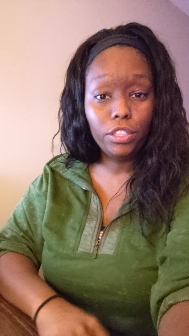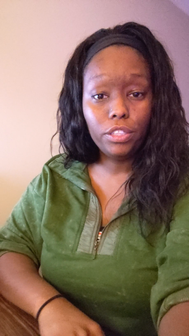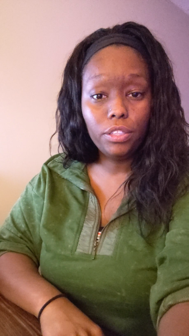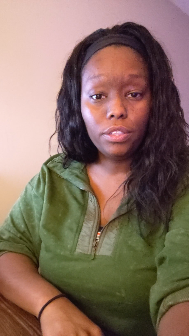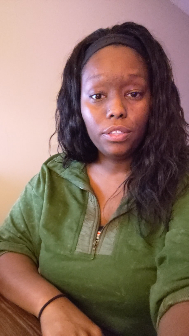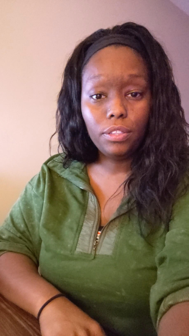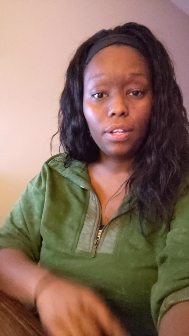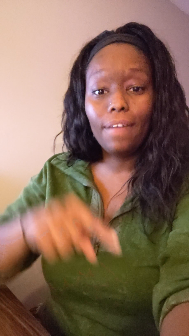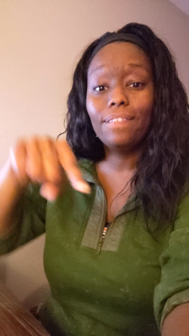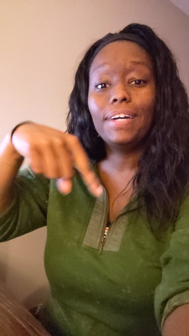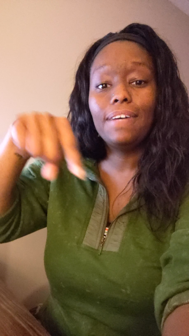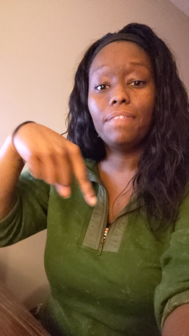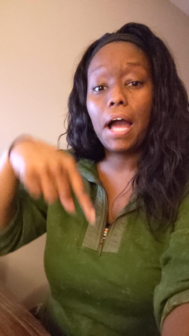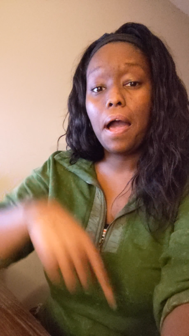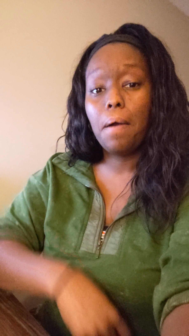flip-flop